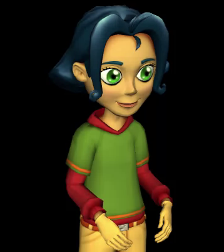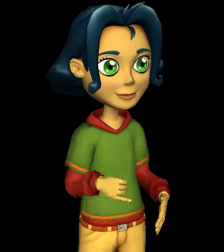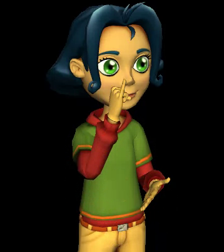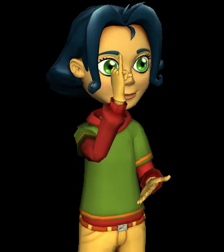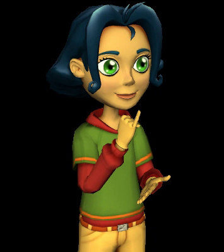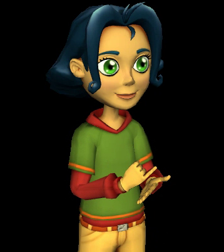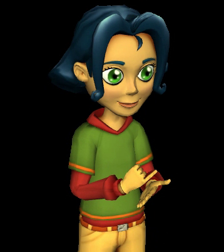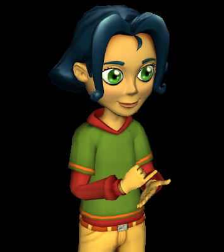حتى